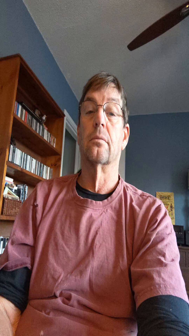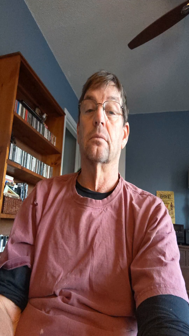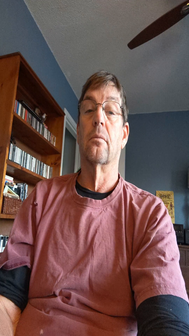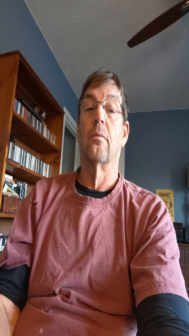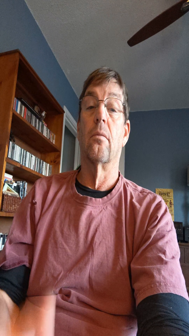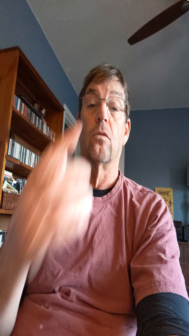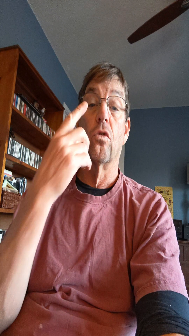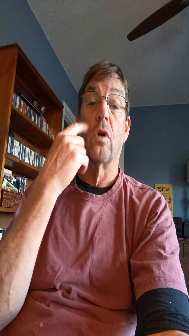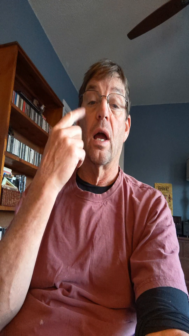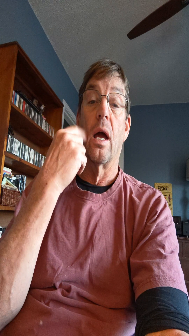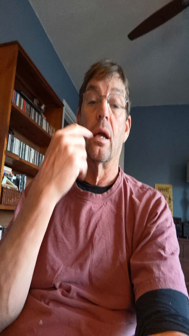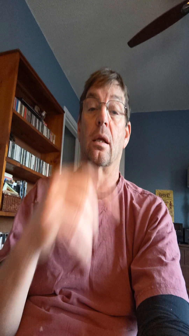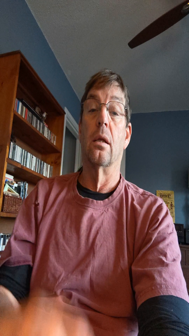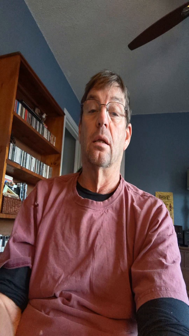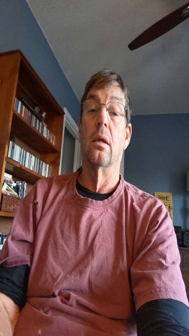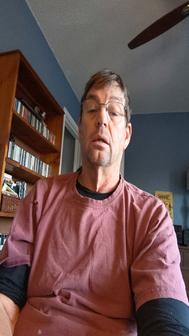cry